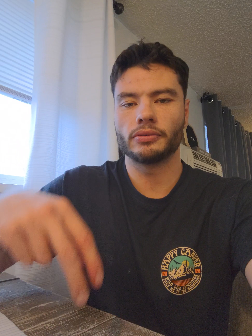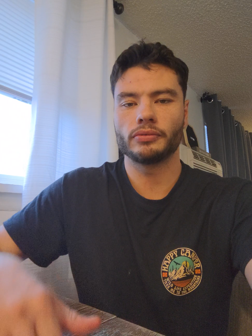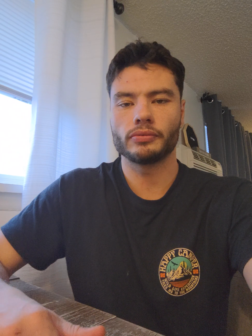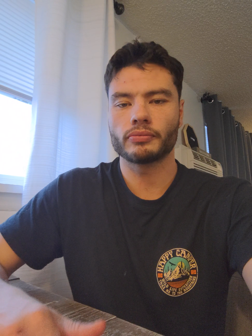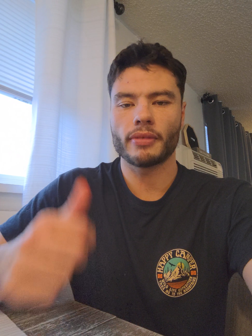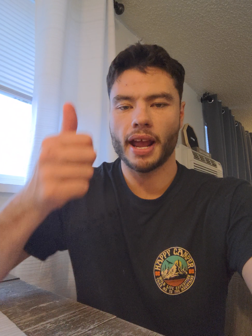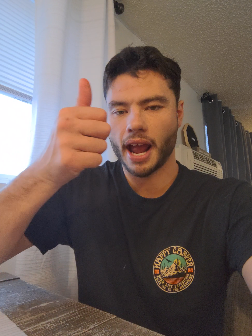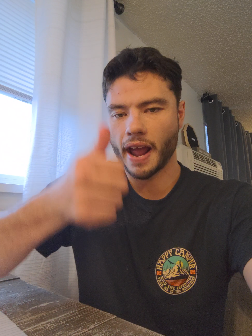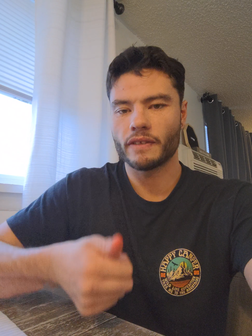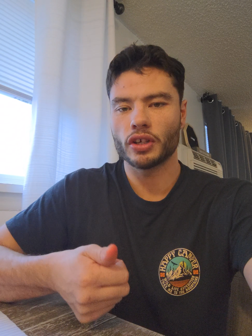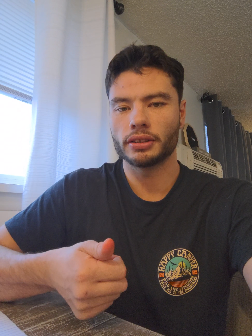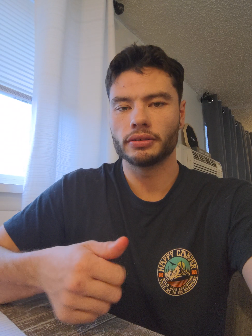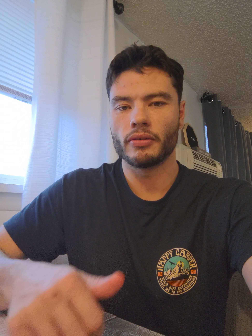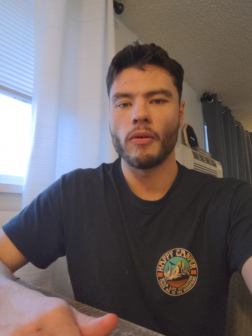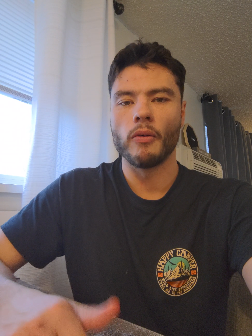every